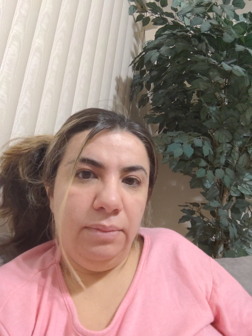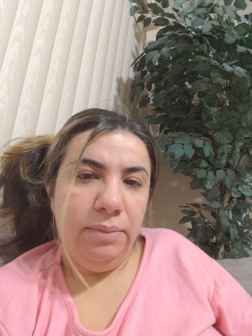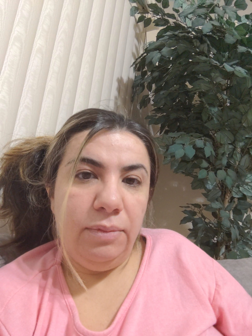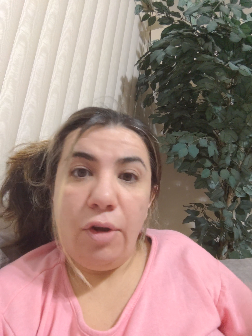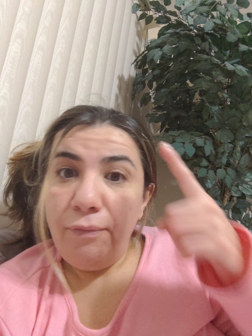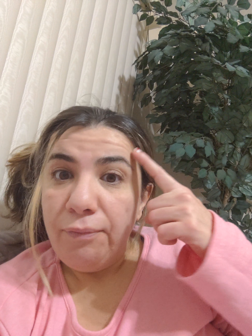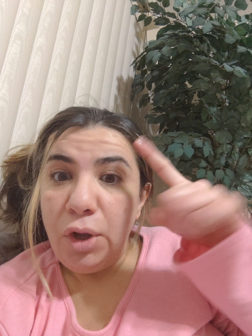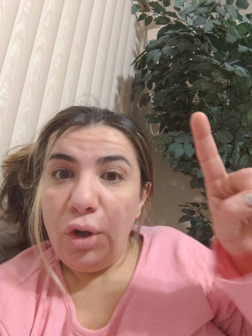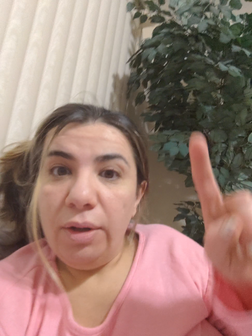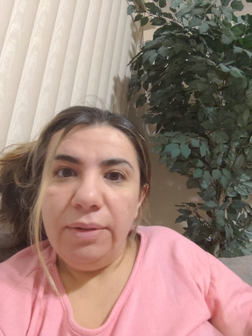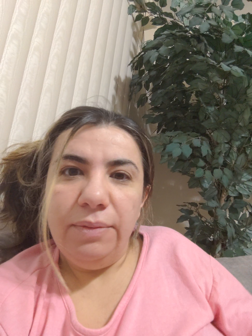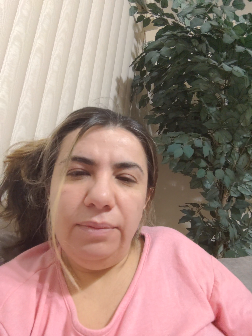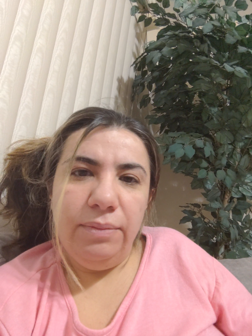for